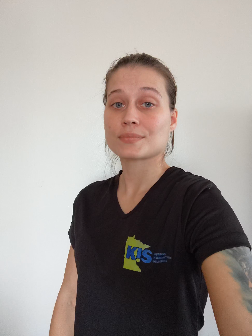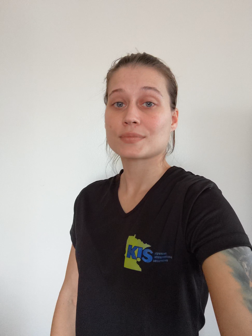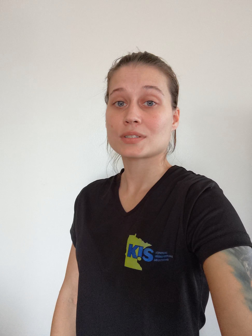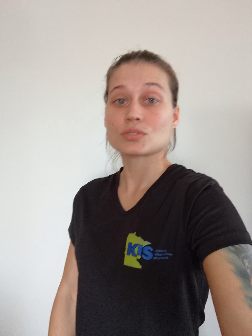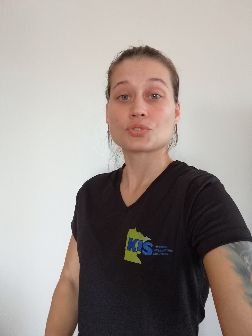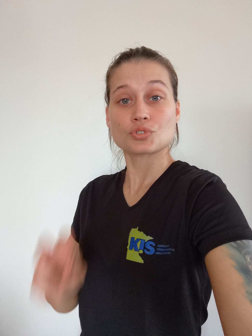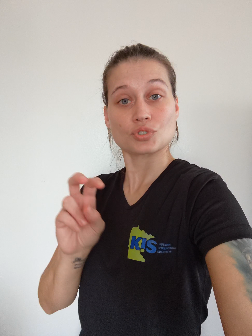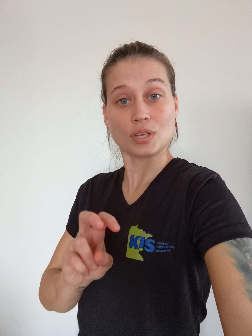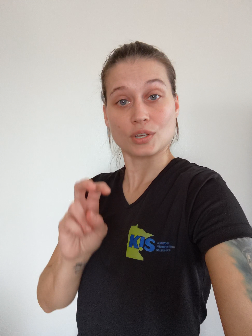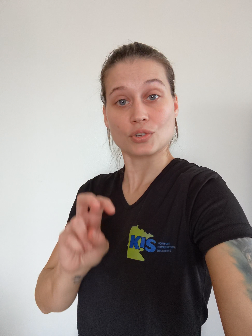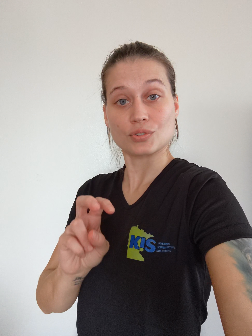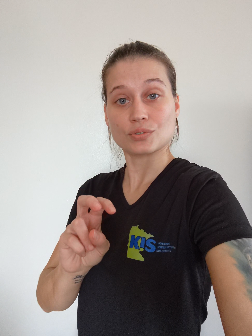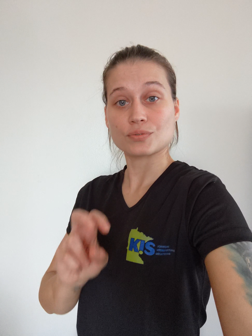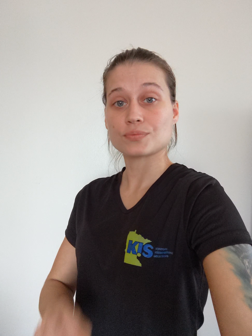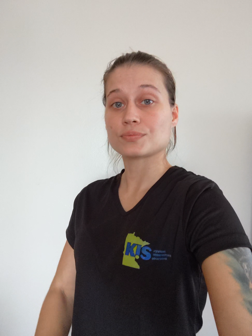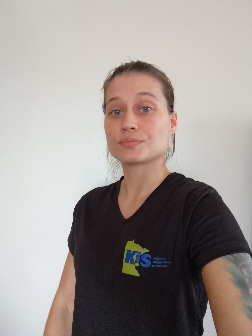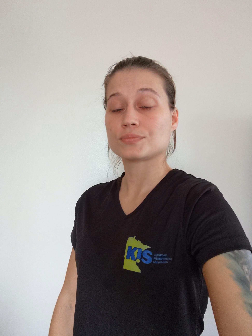chair